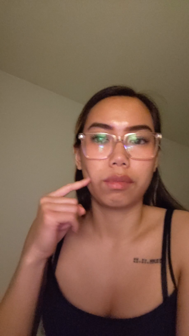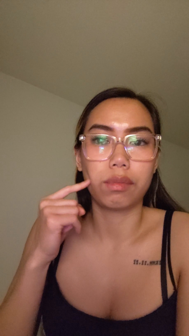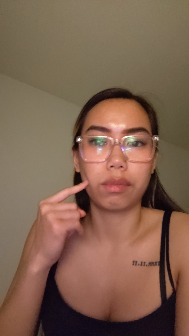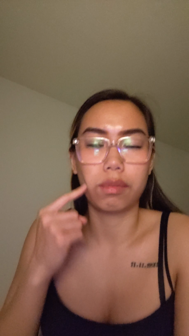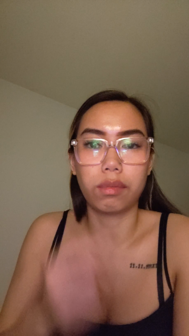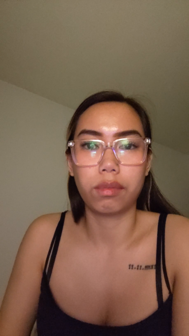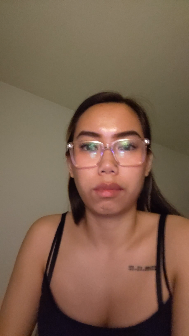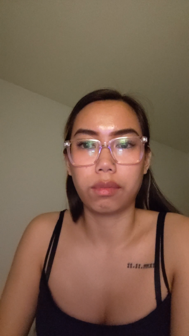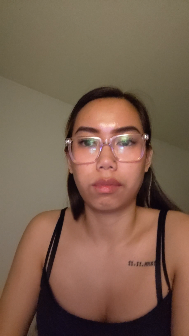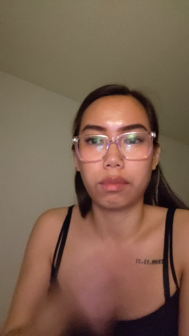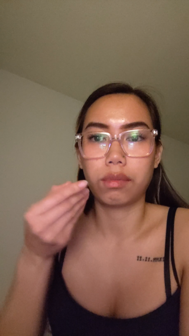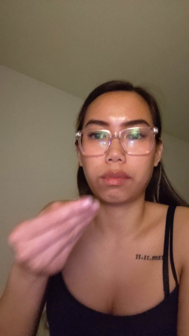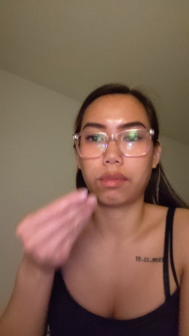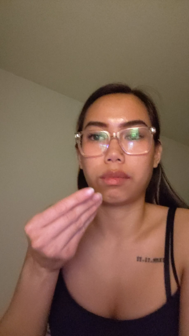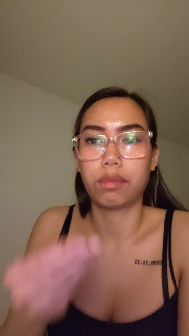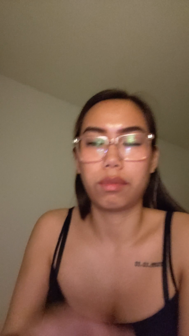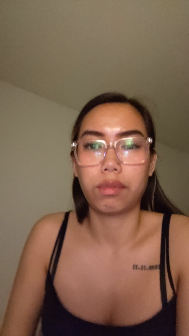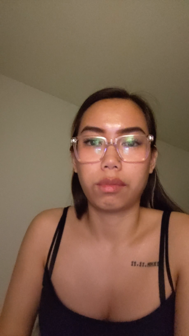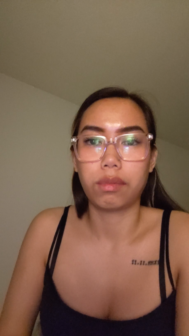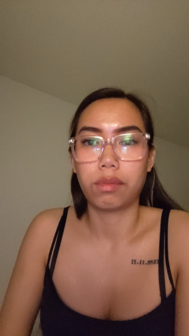feed